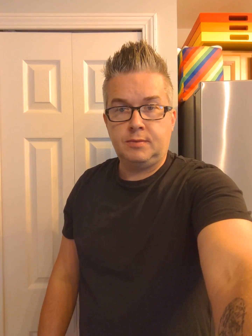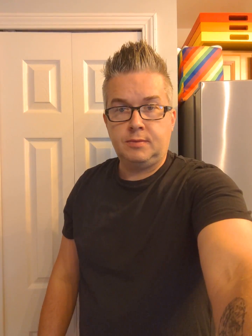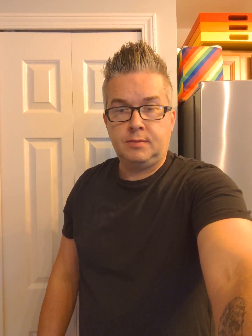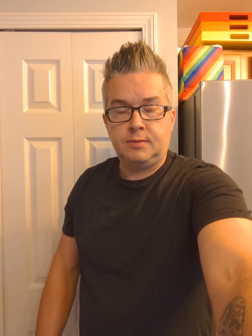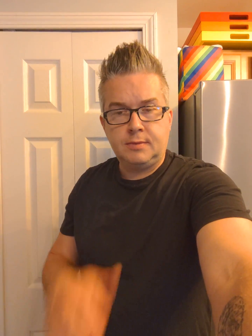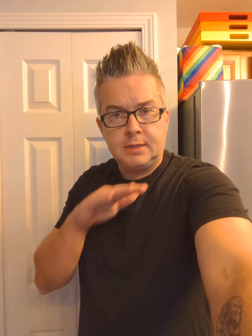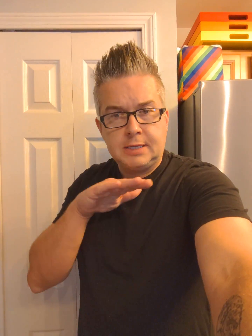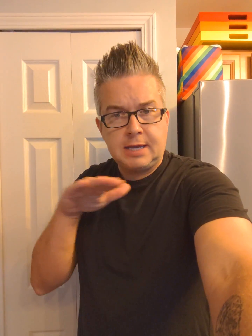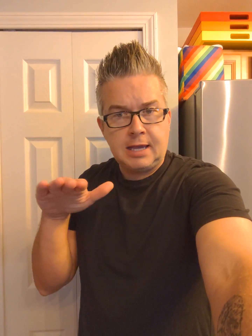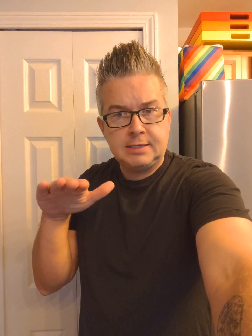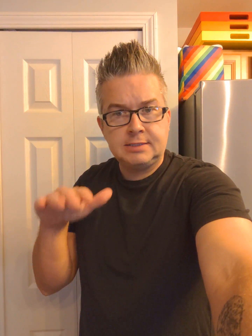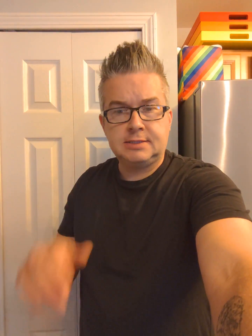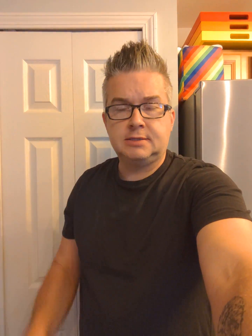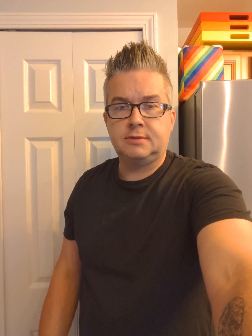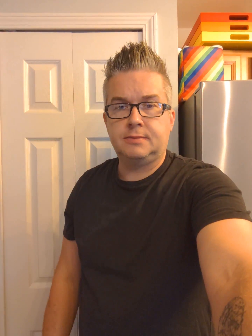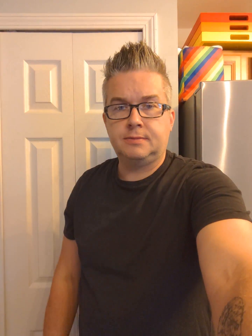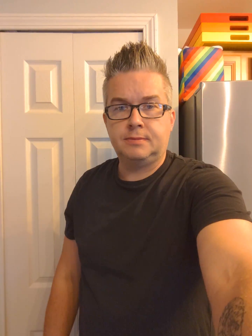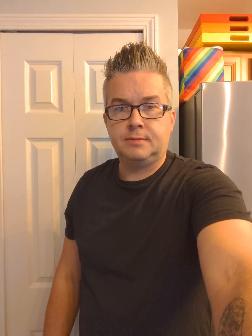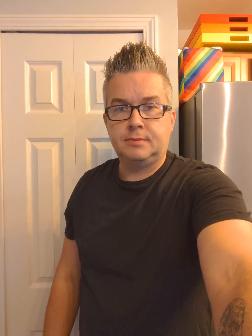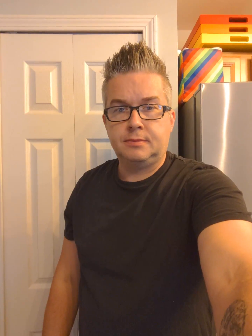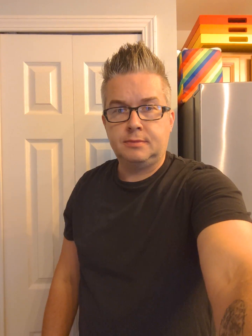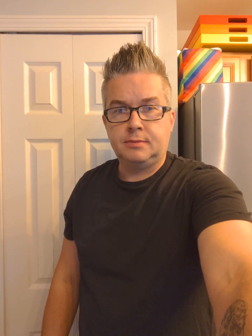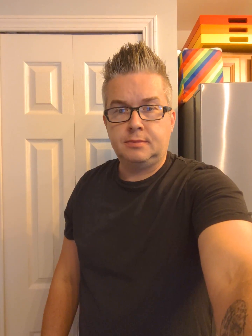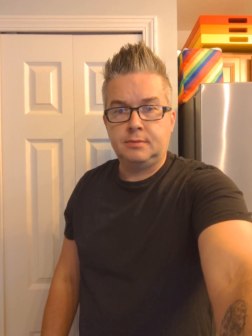nice